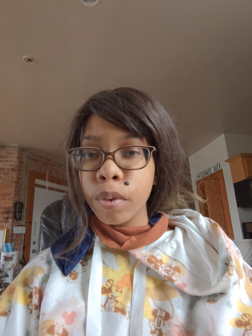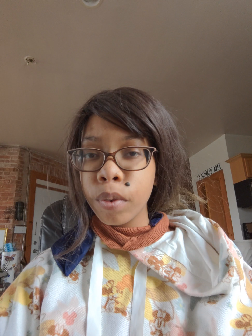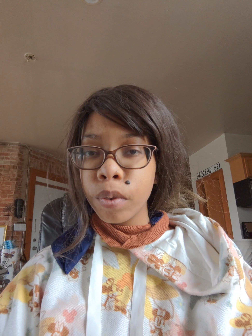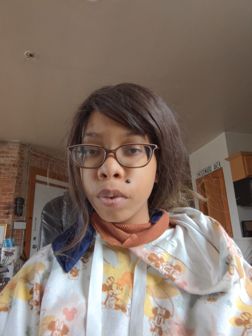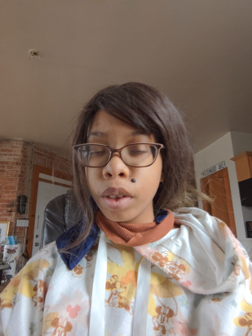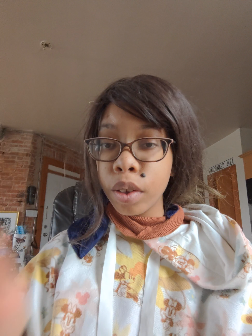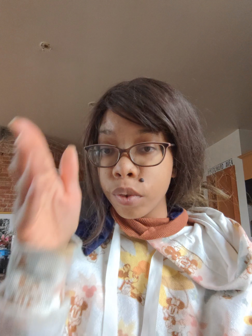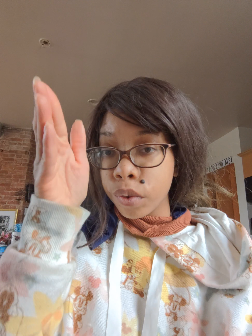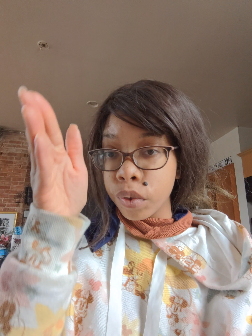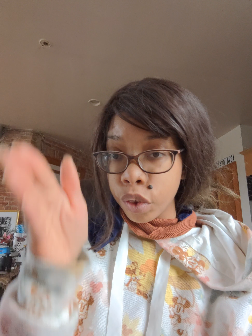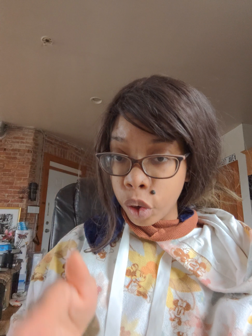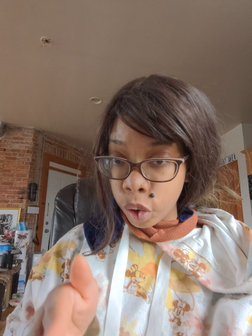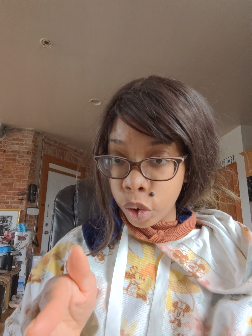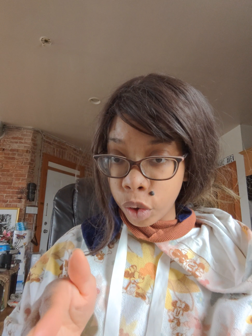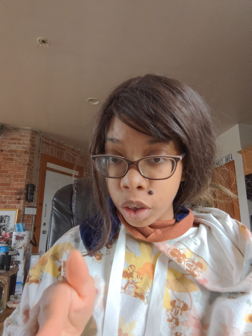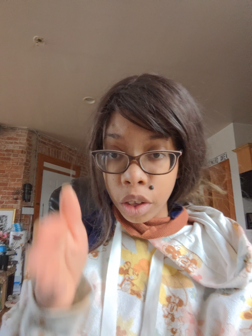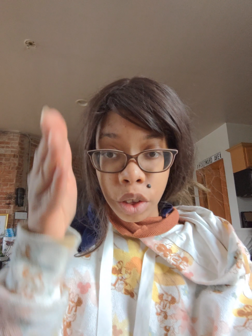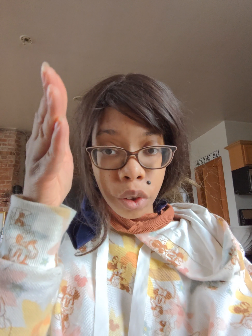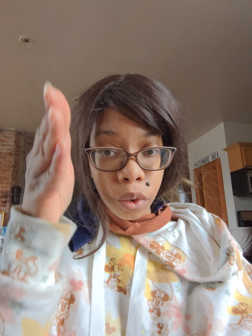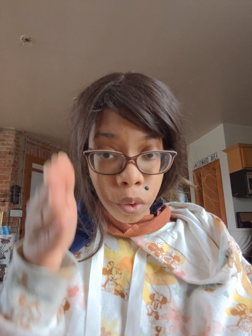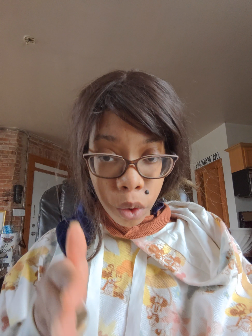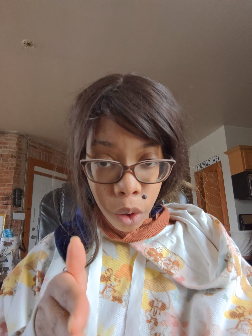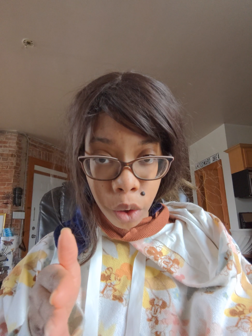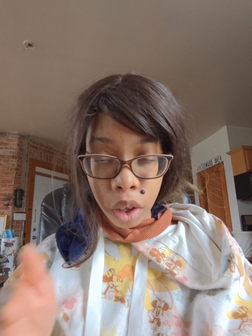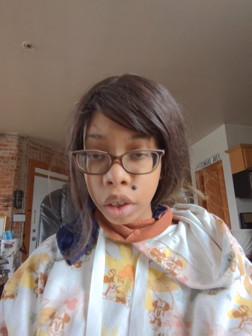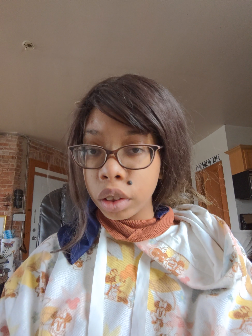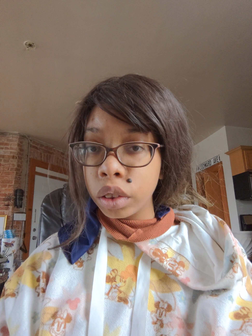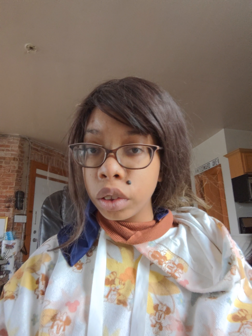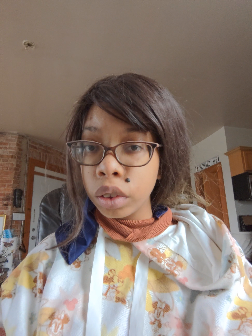person